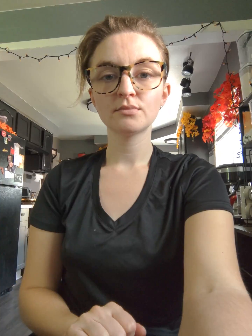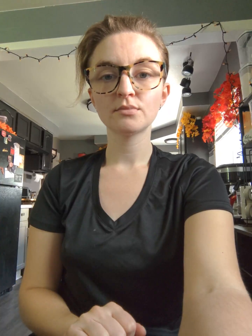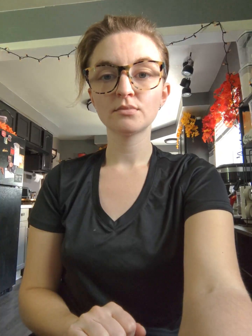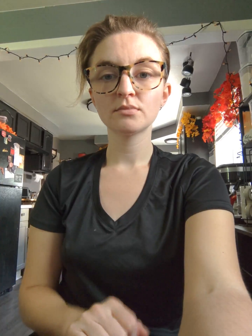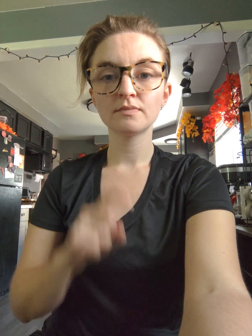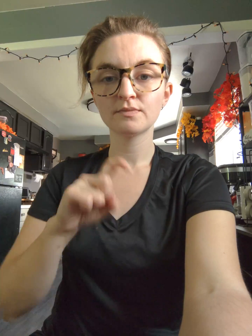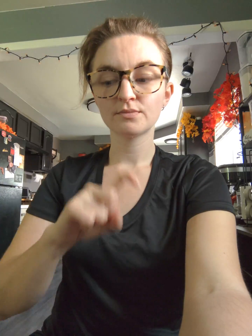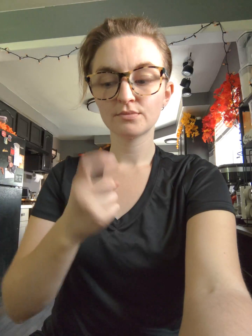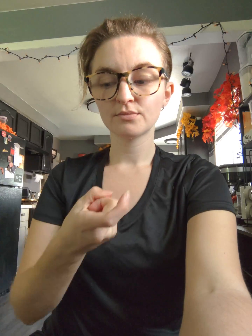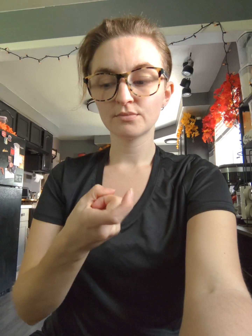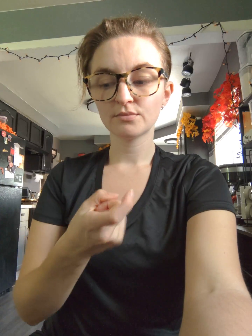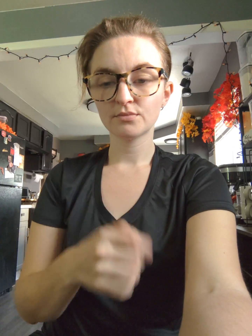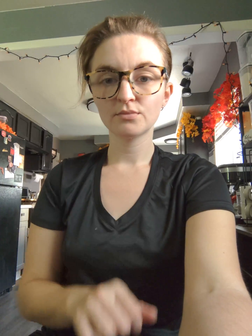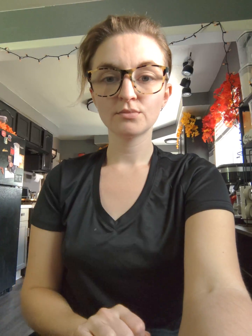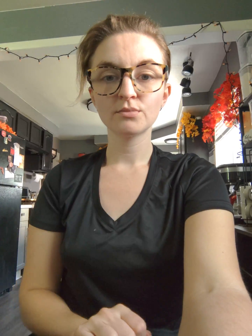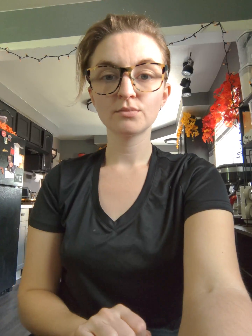friend